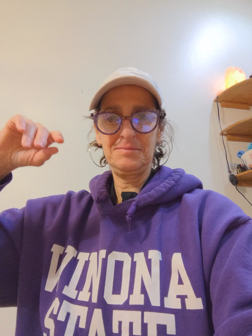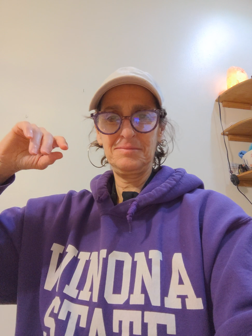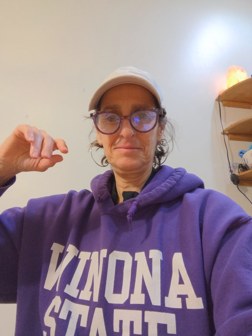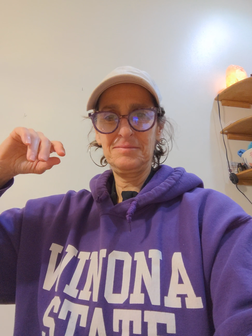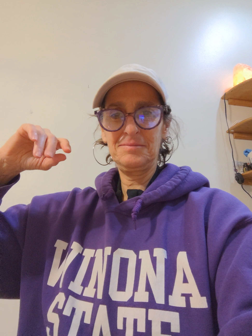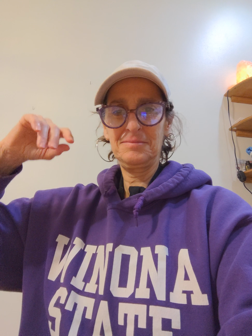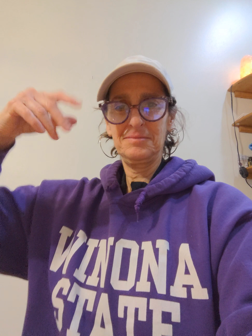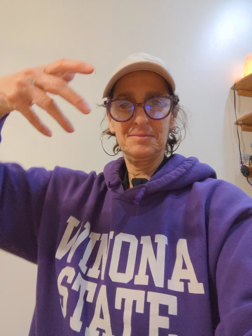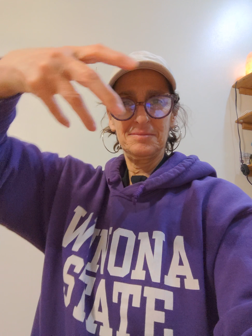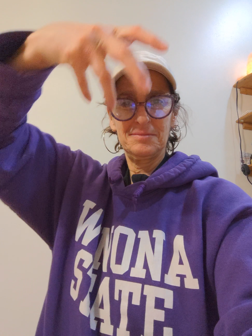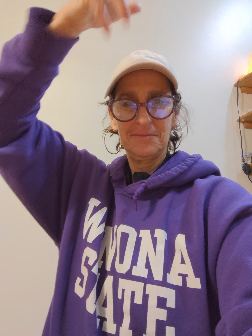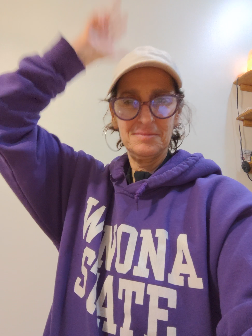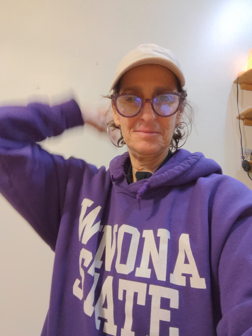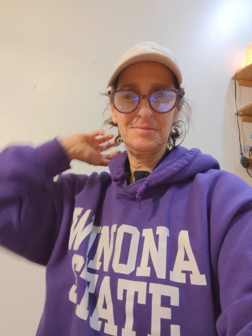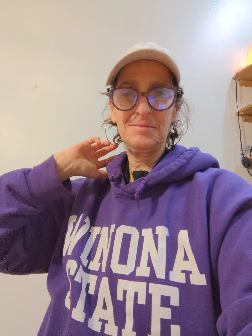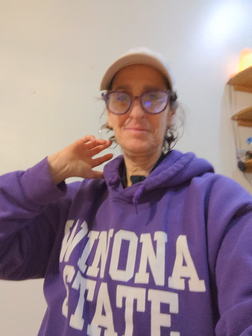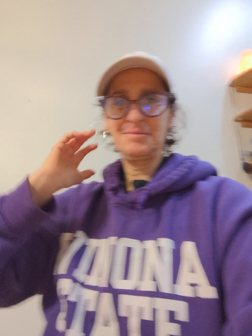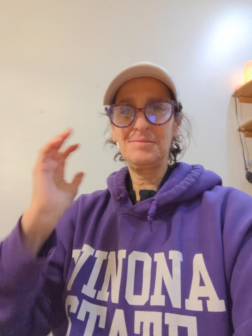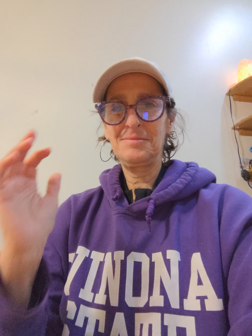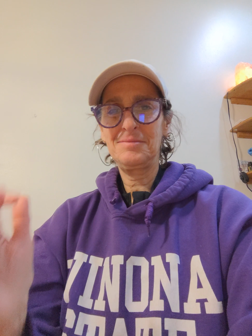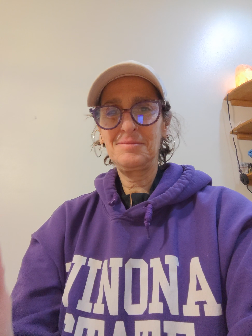lion